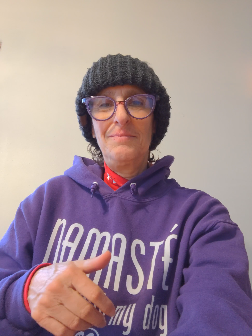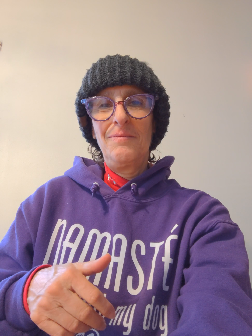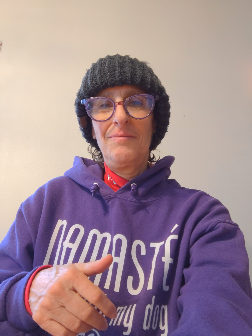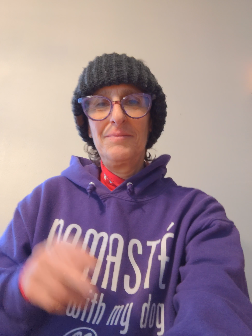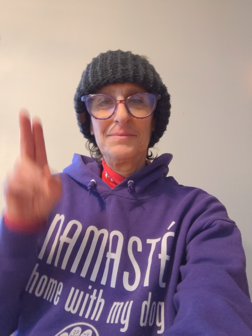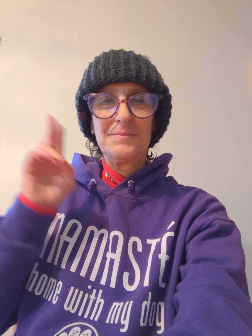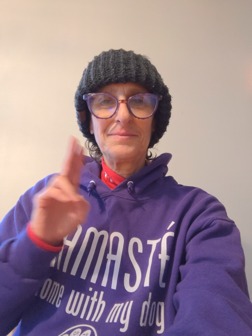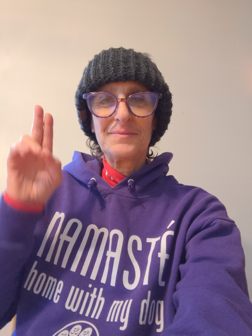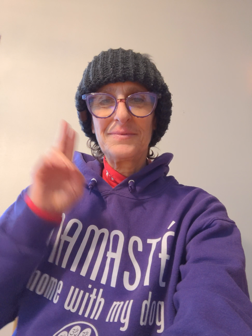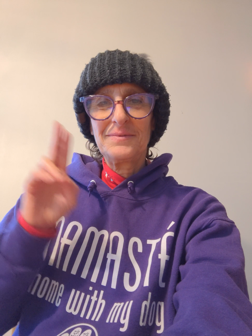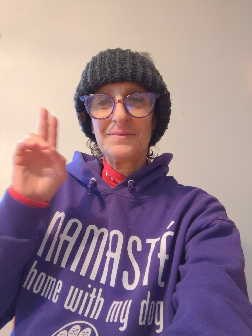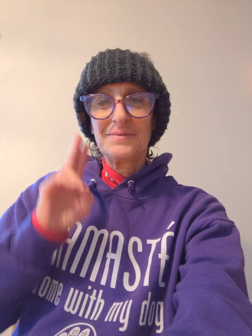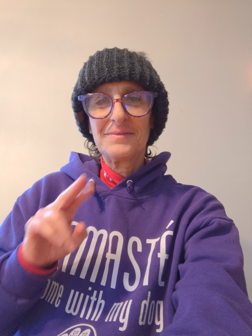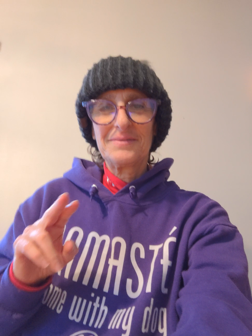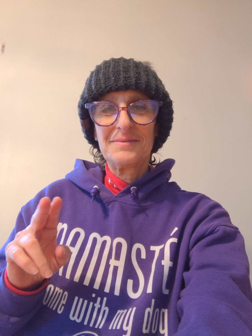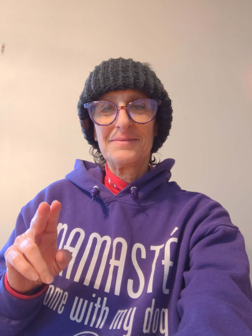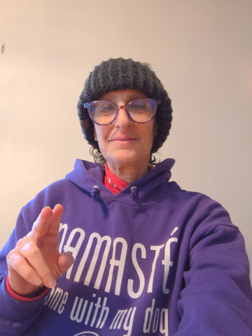uncle